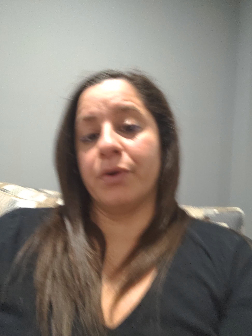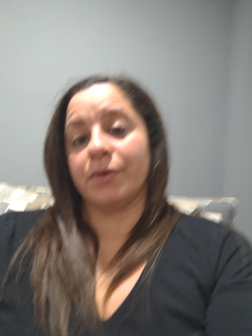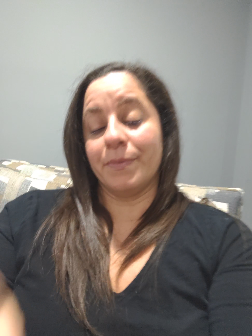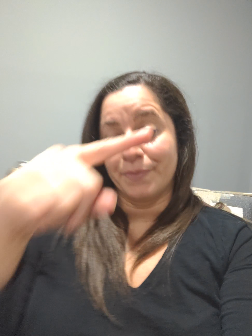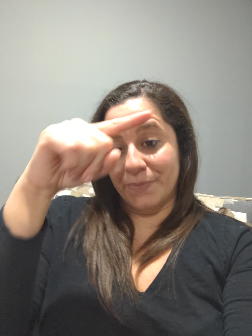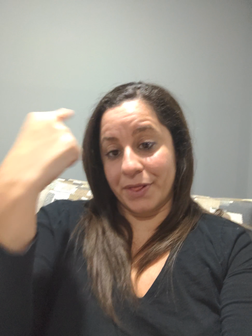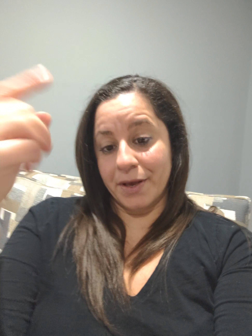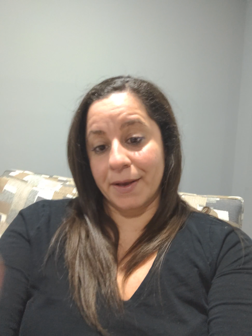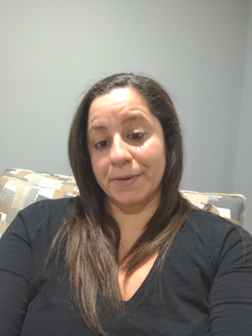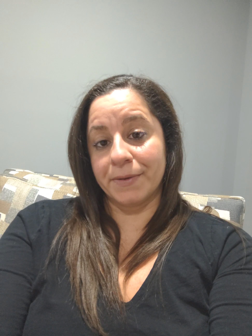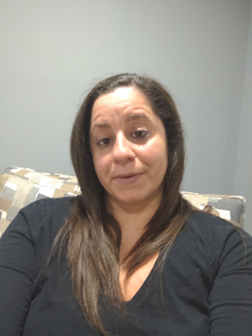black